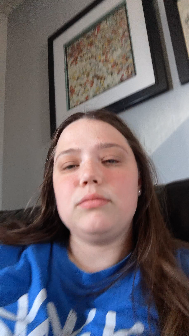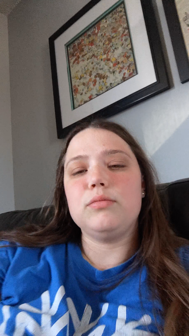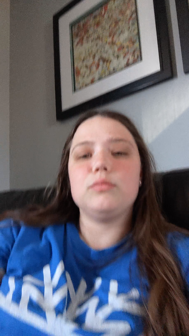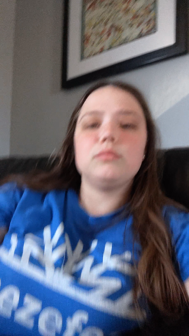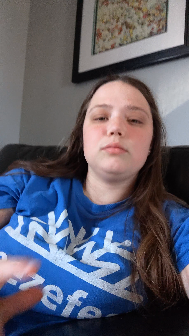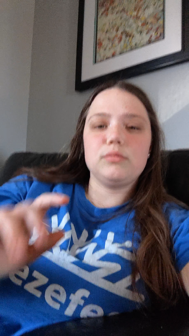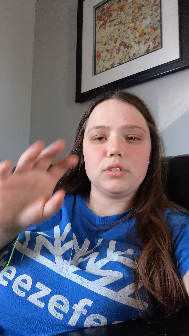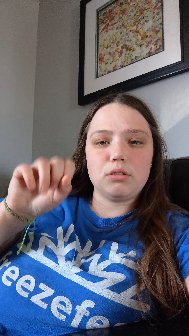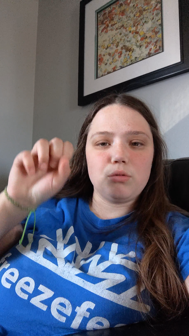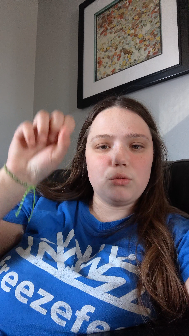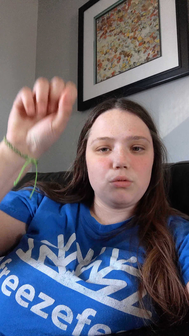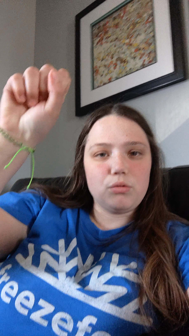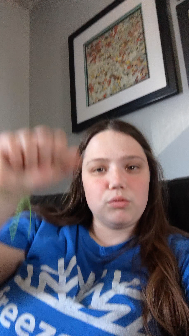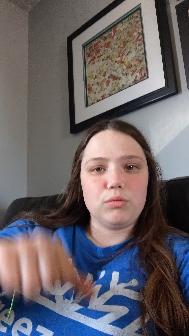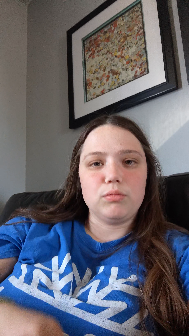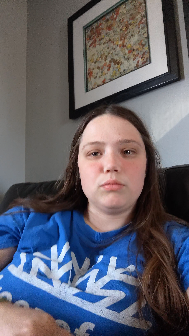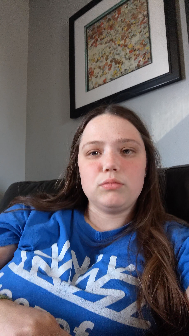ladder